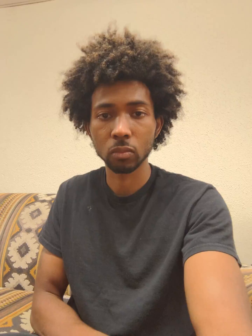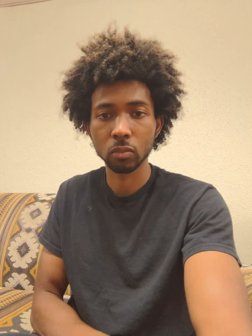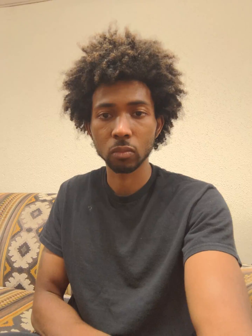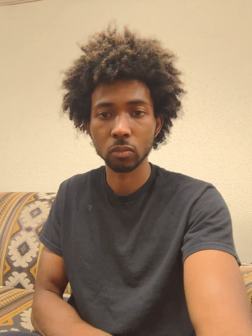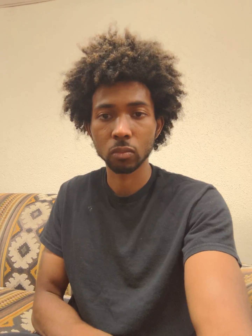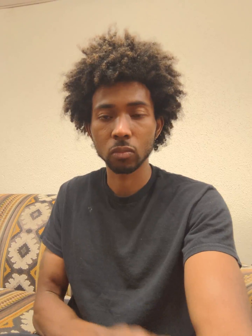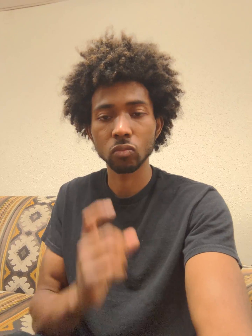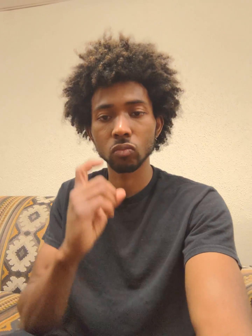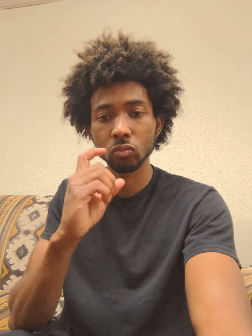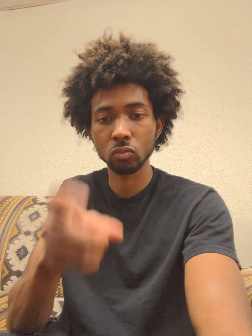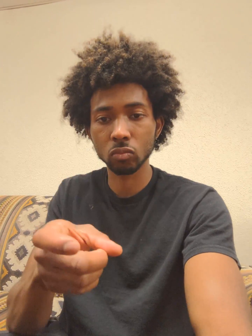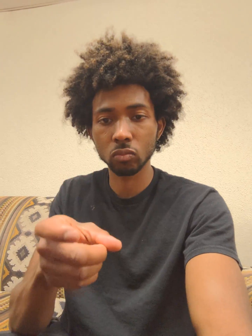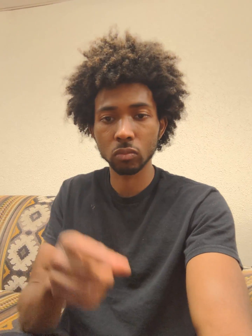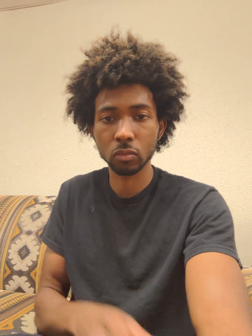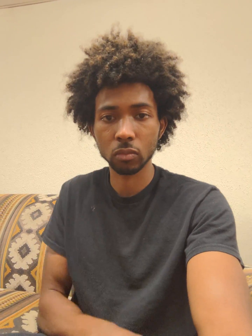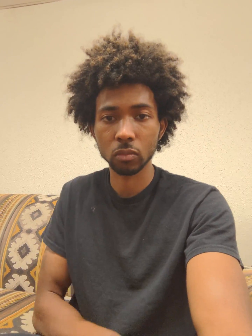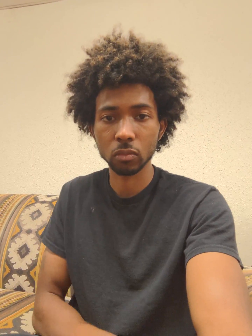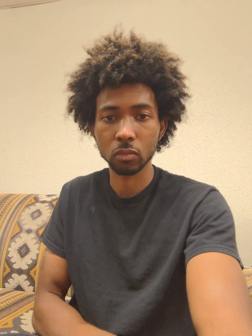present